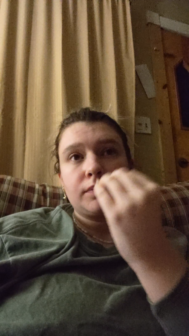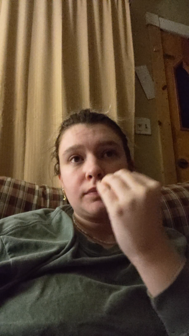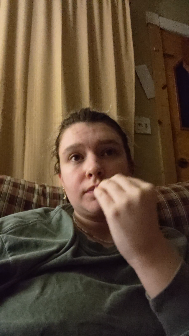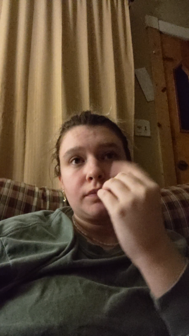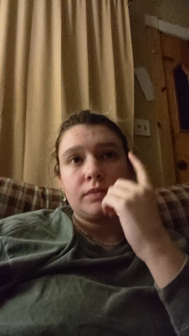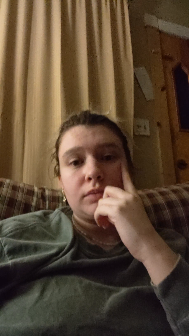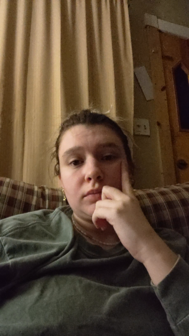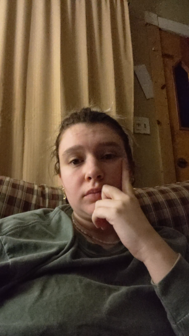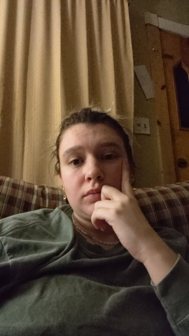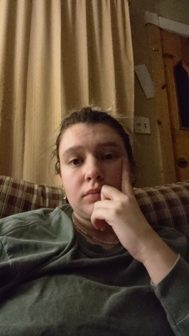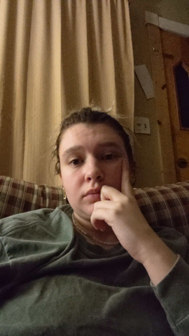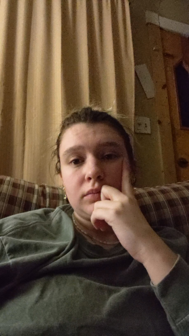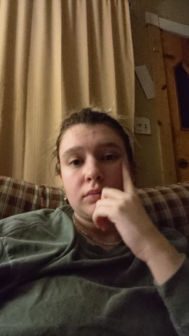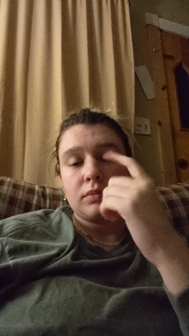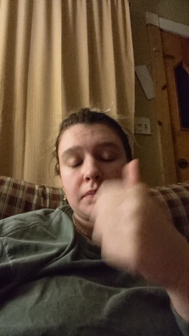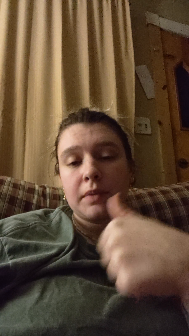basement